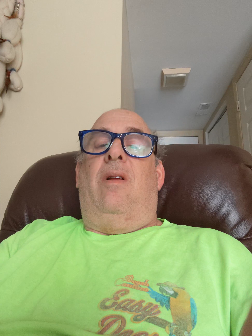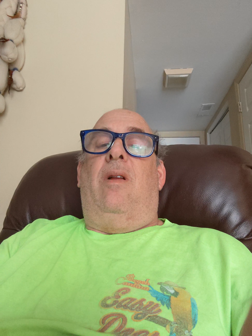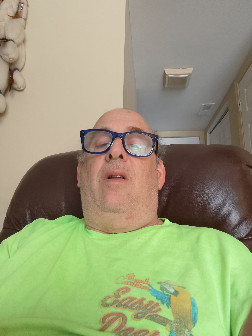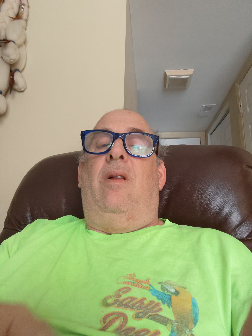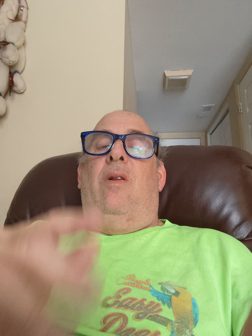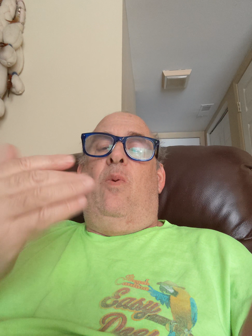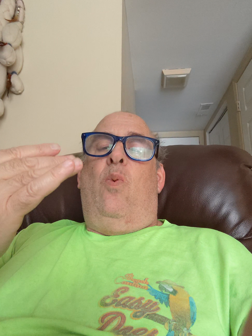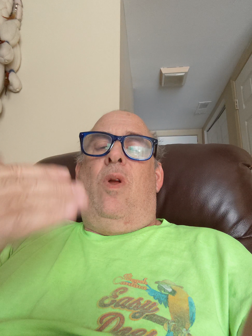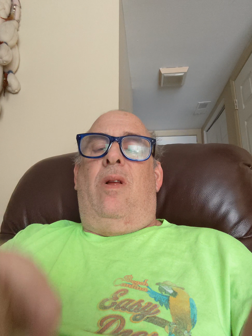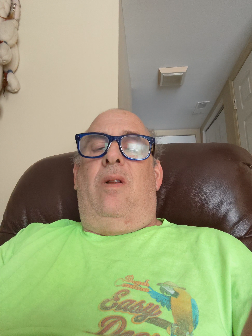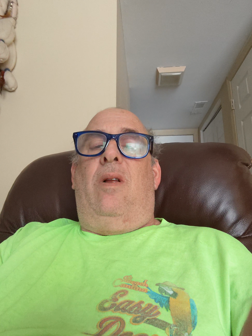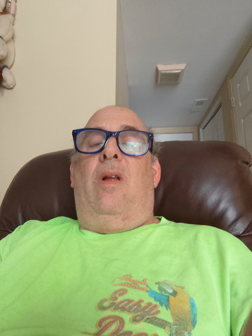wait